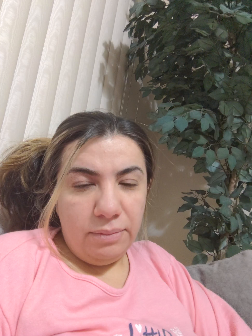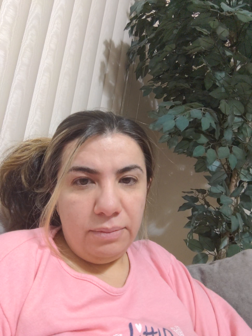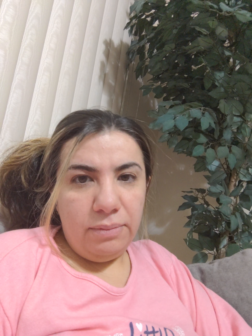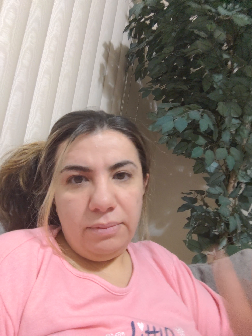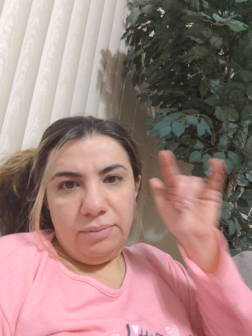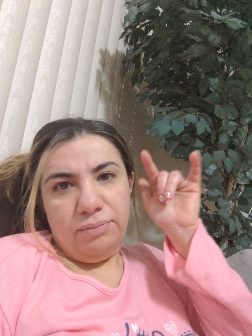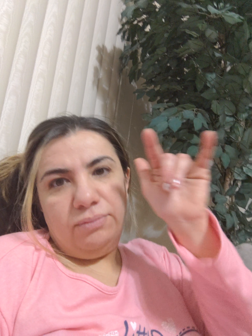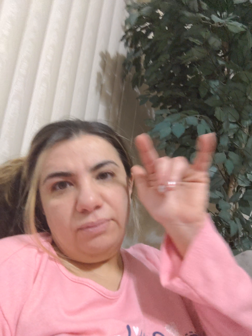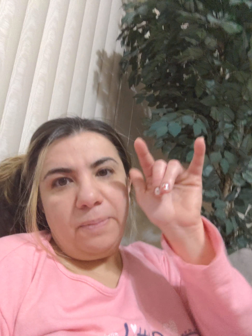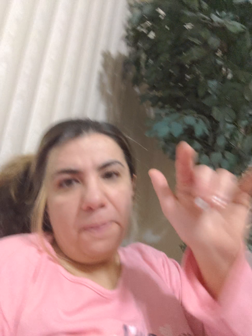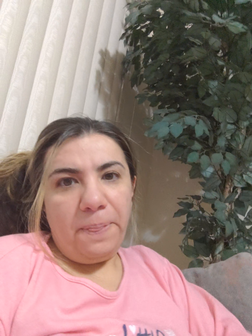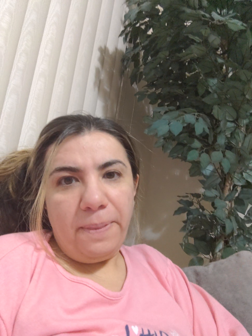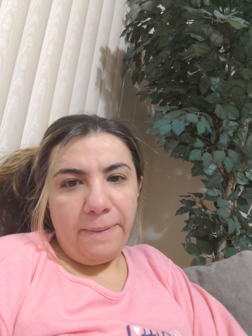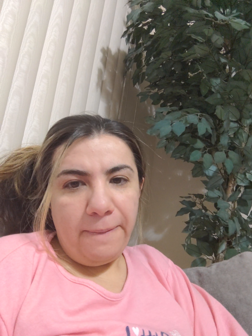airplane